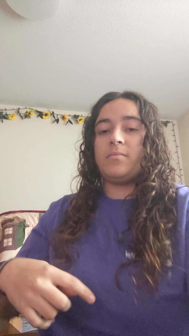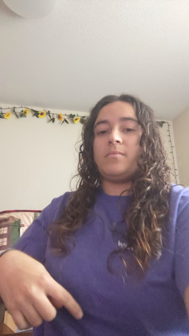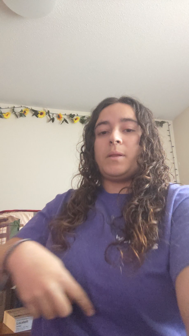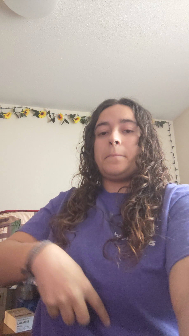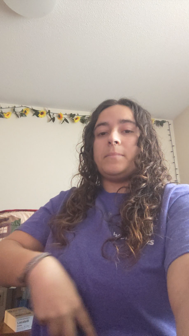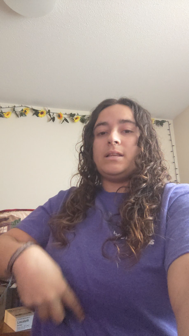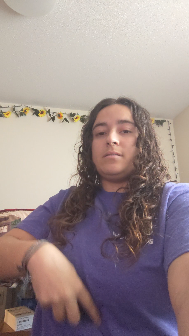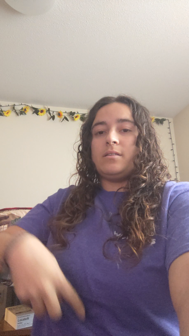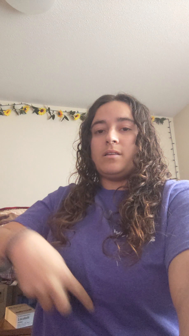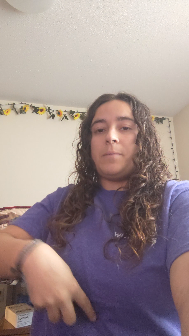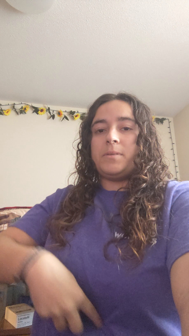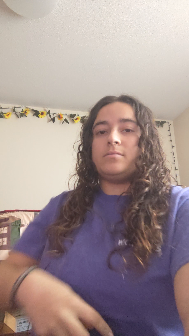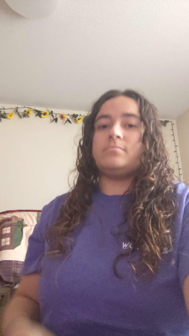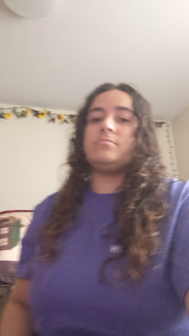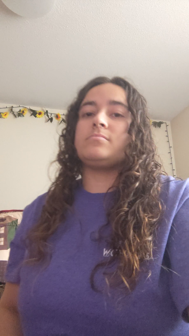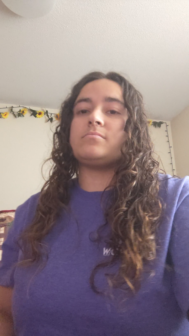belly button